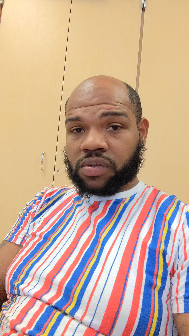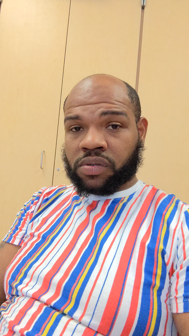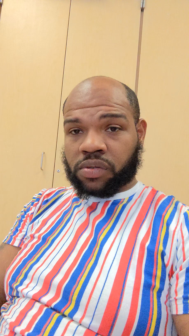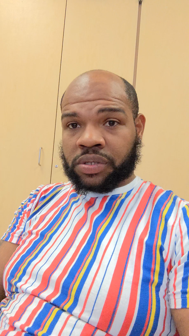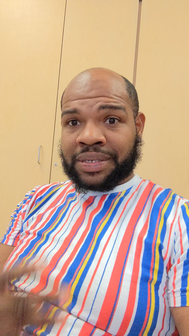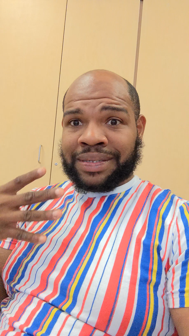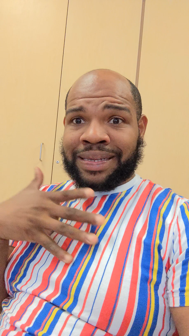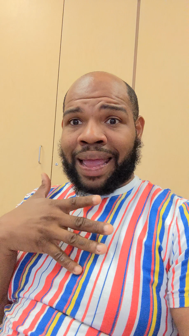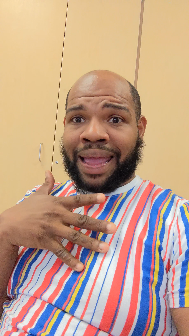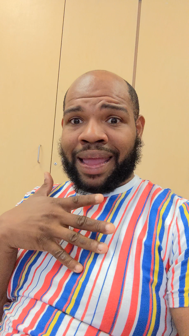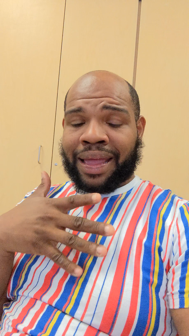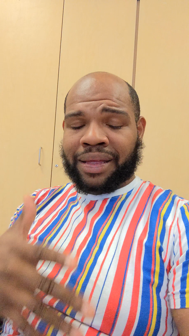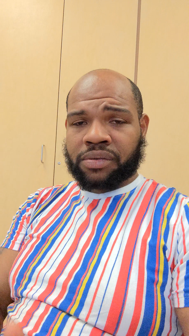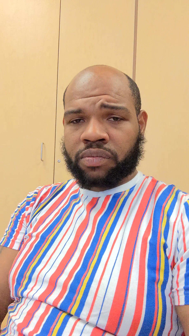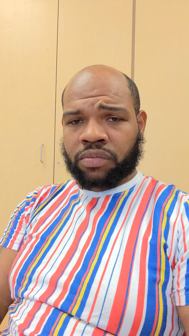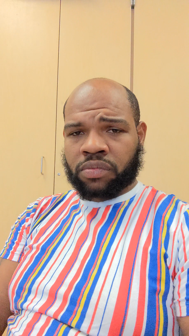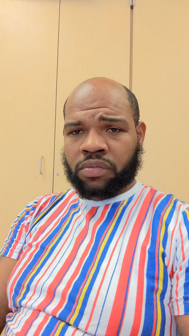scared